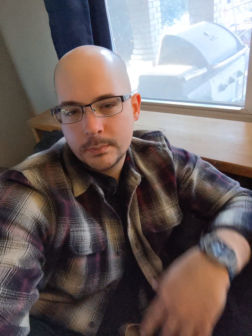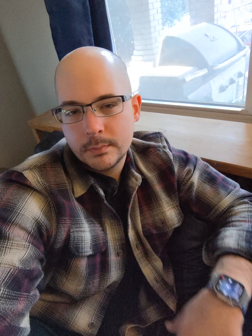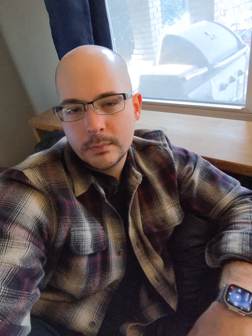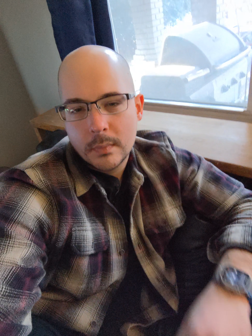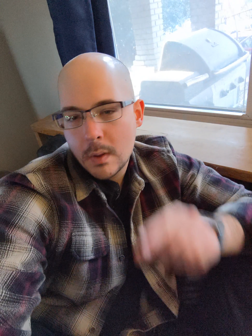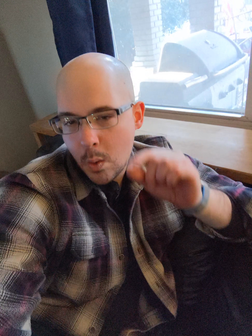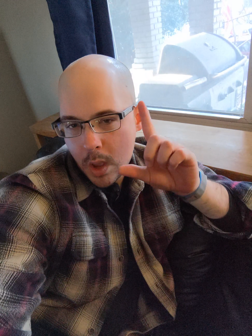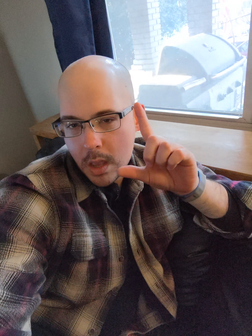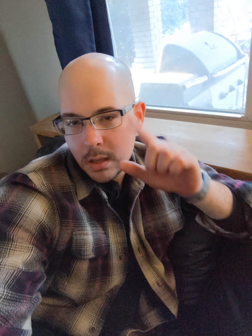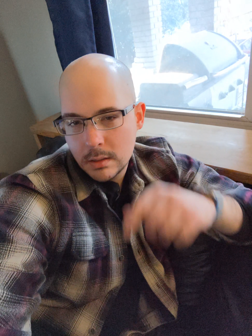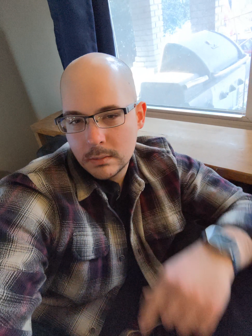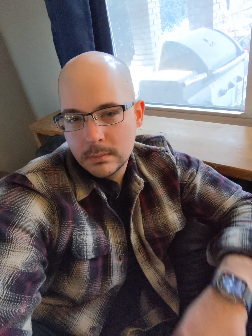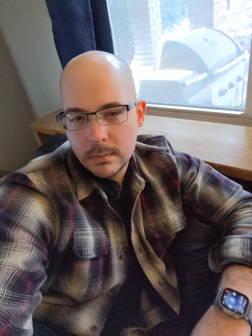awake